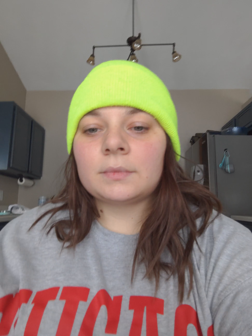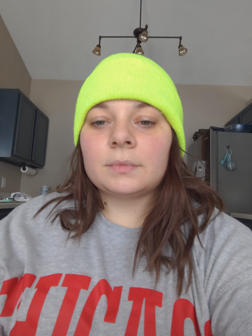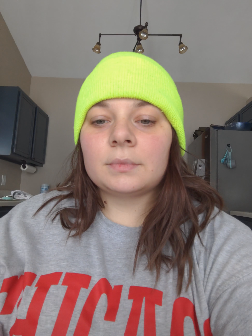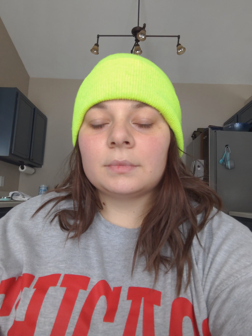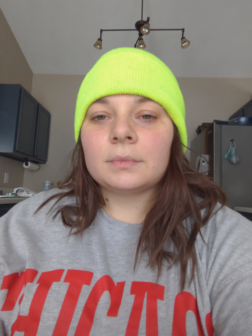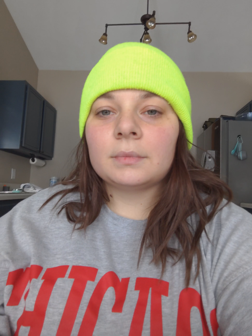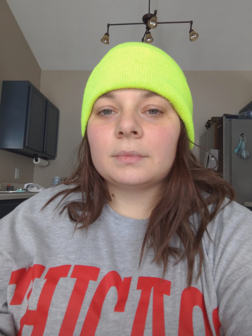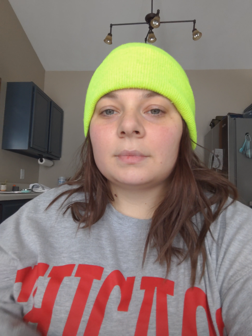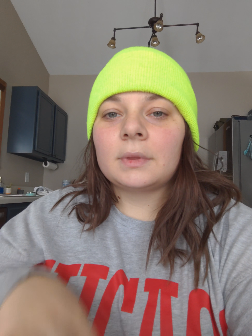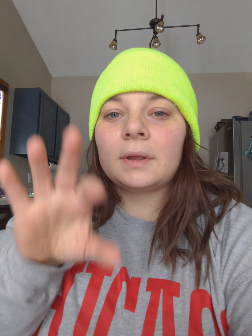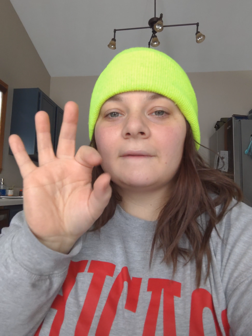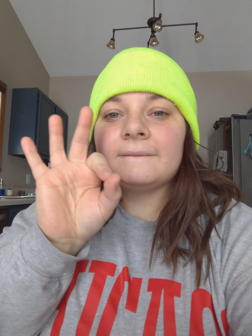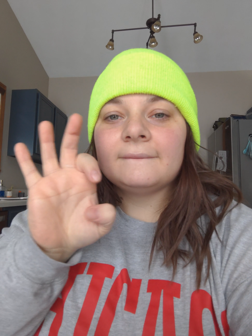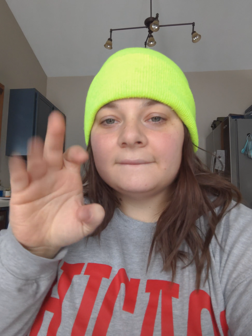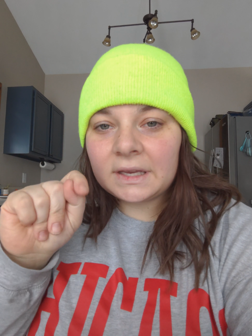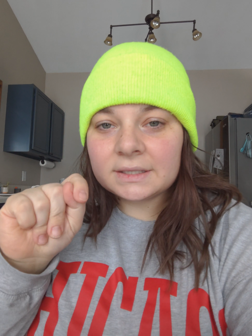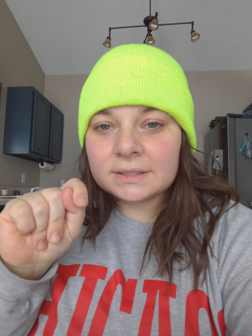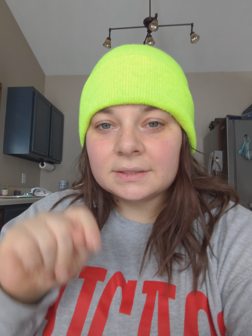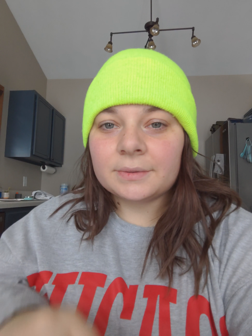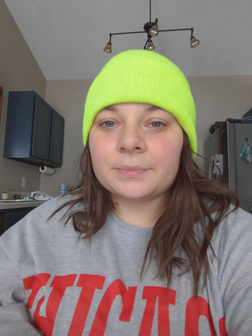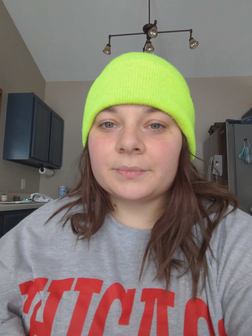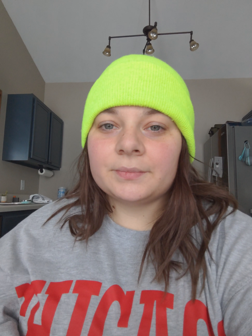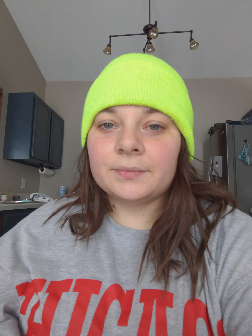feet